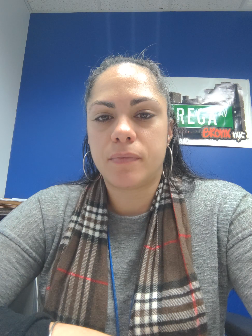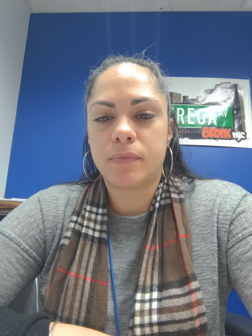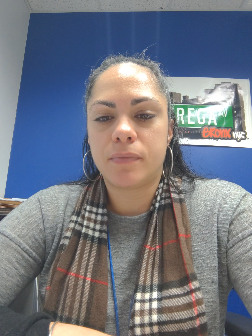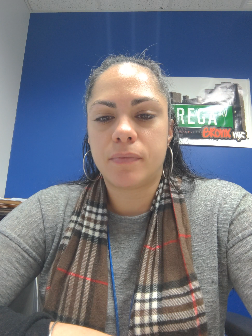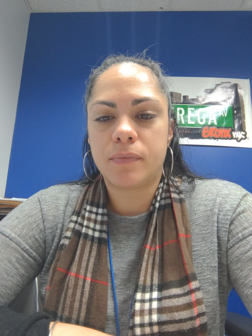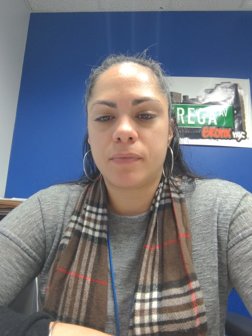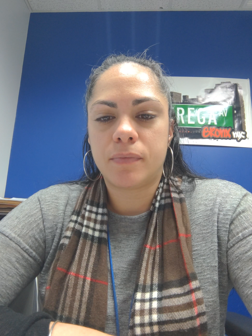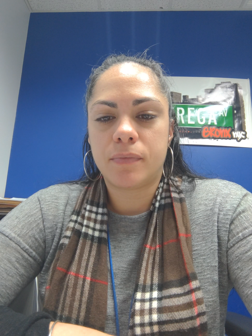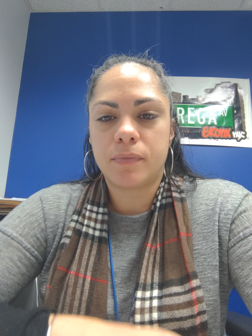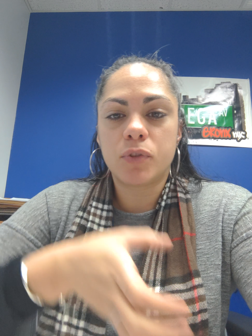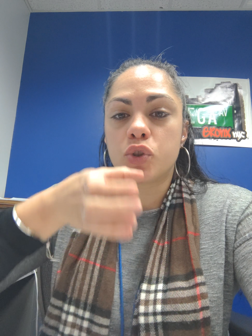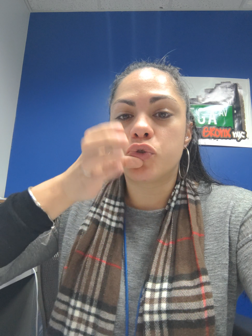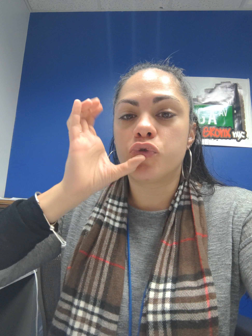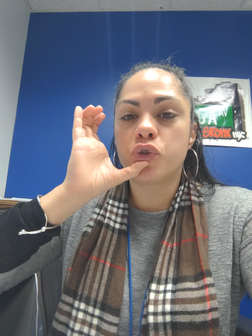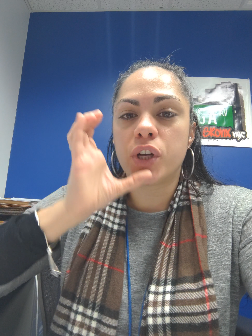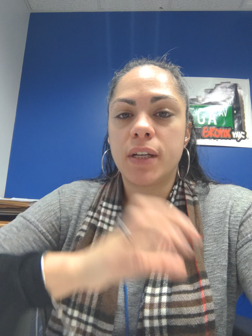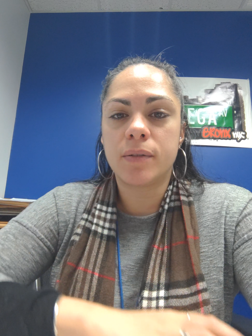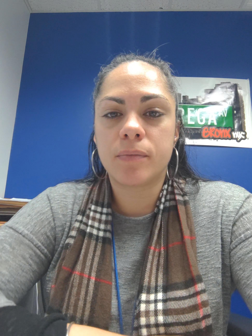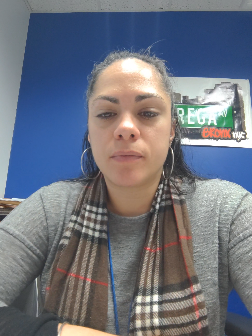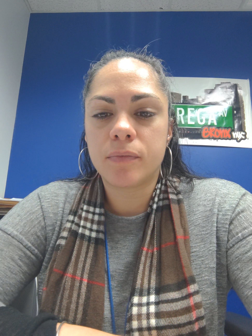drink